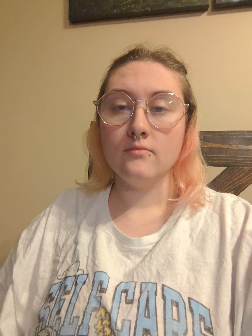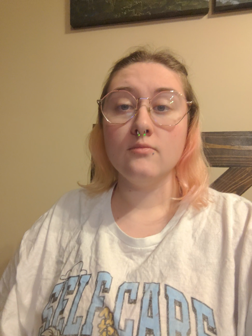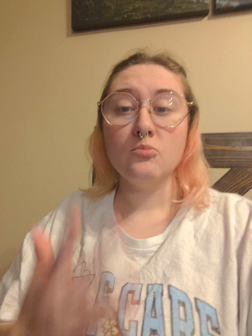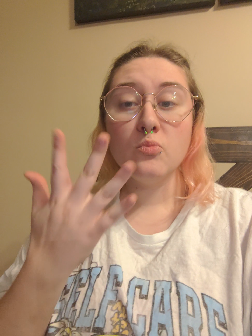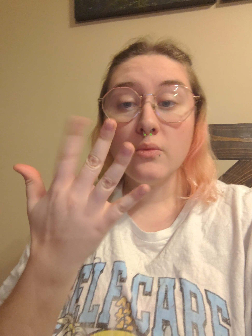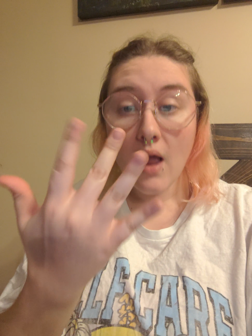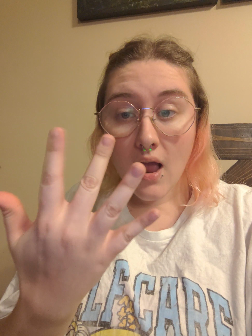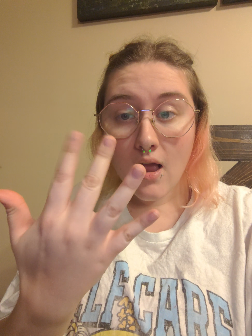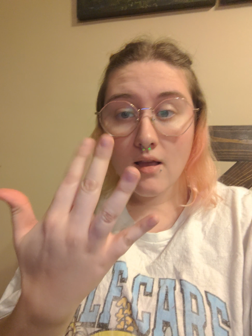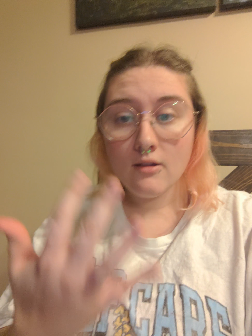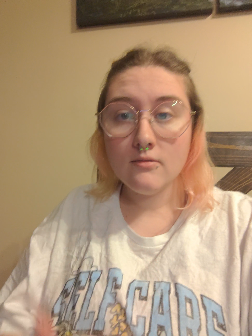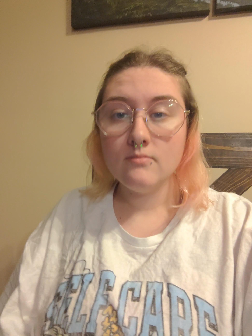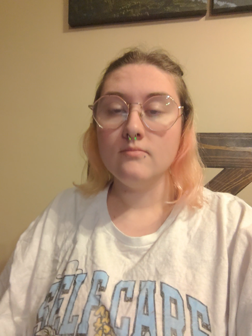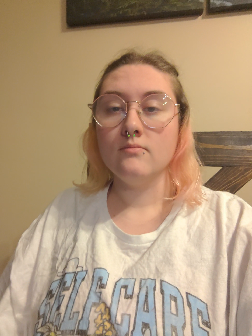wait